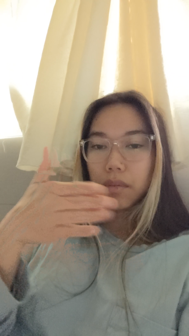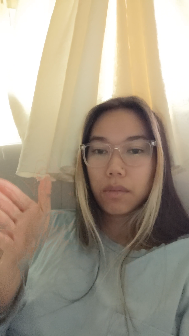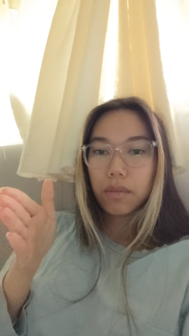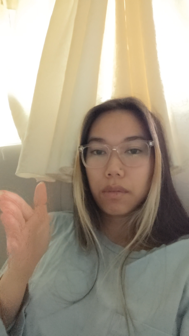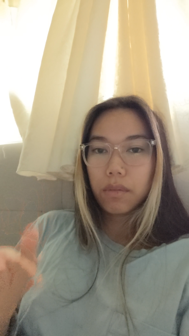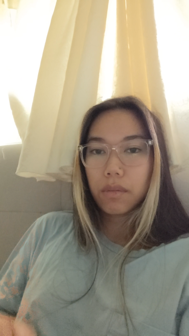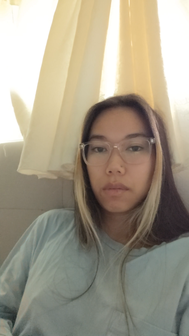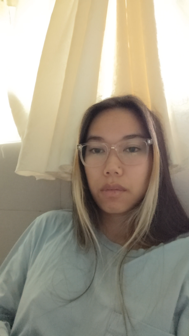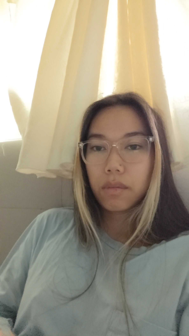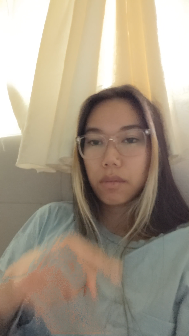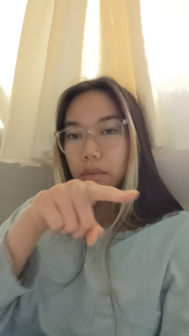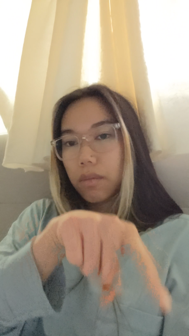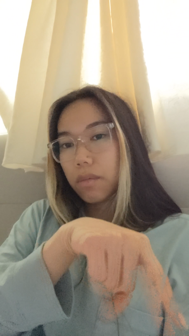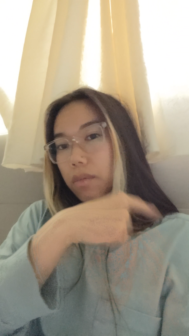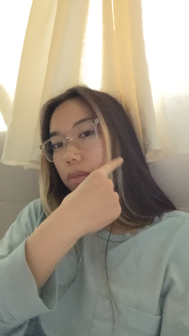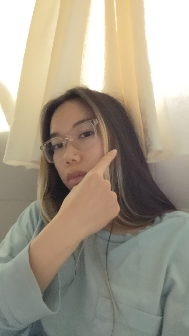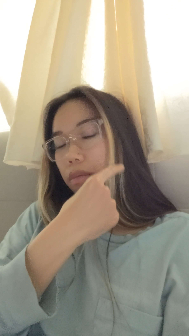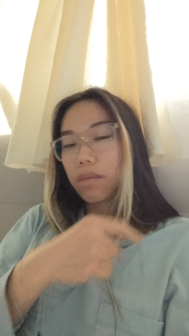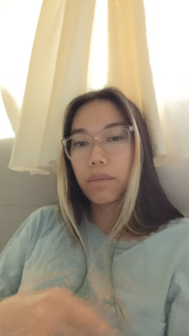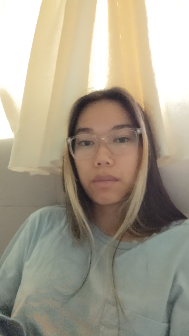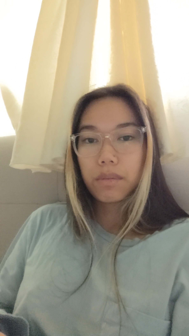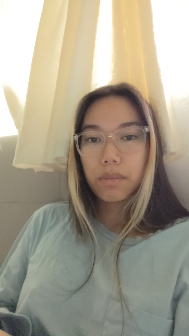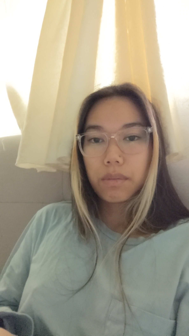long